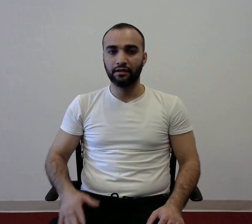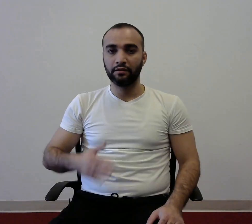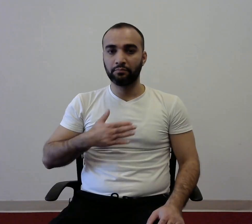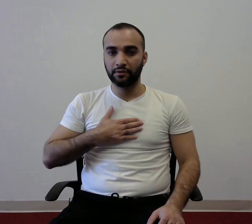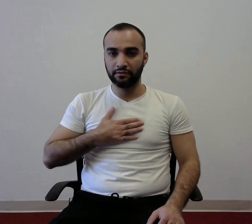mən